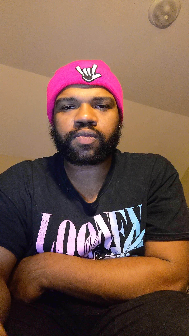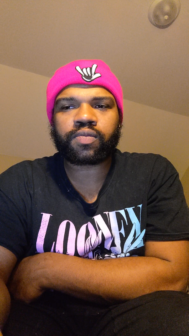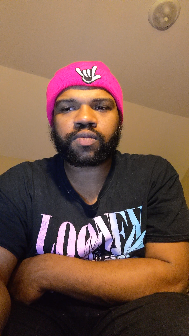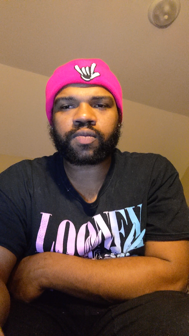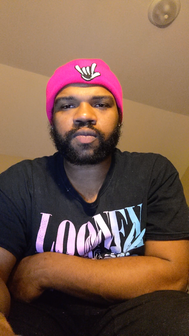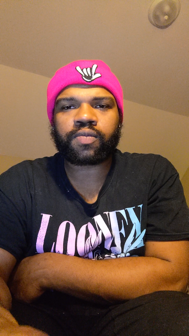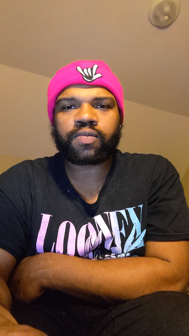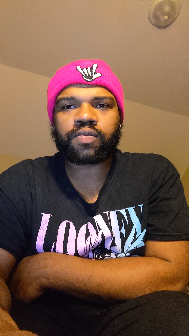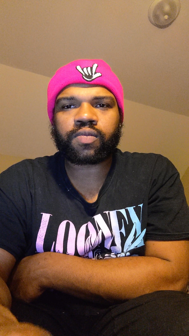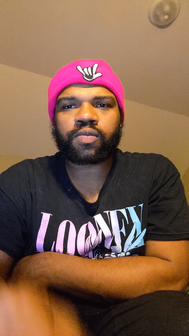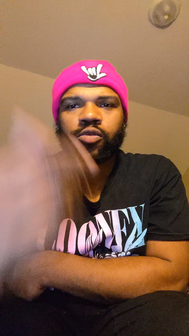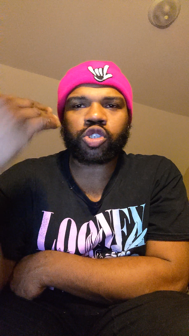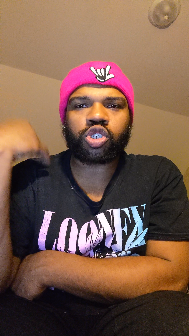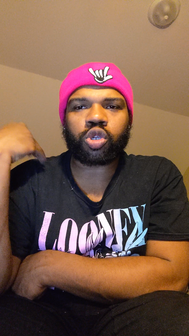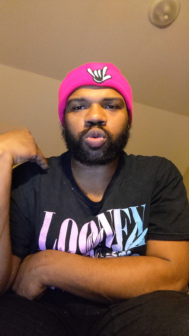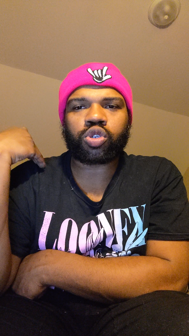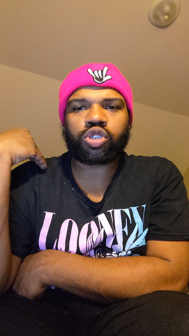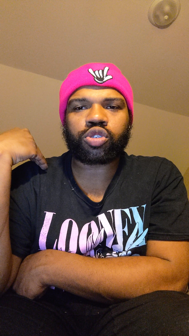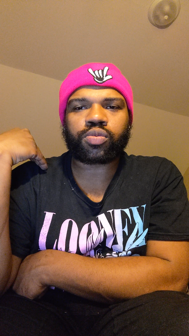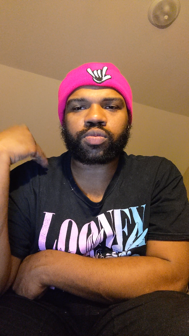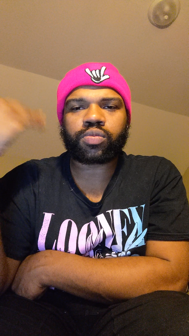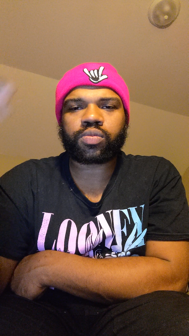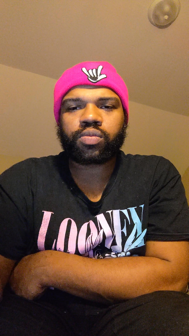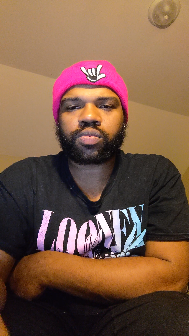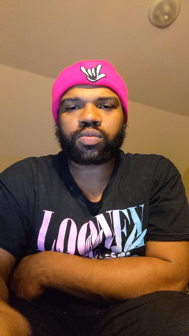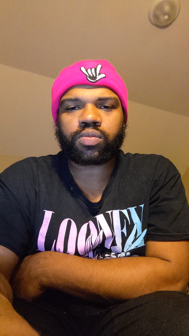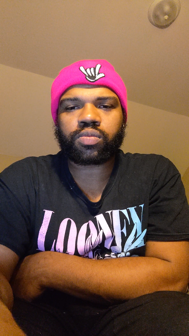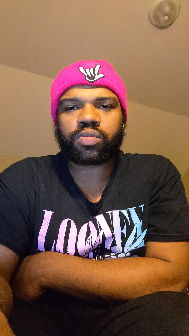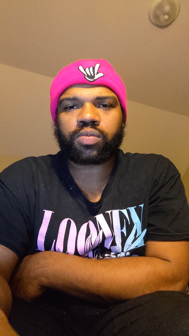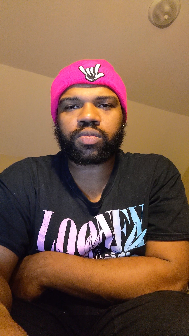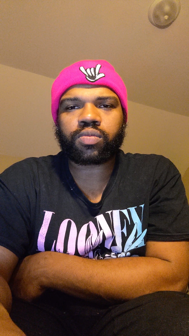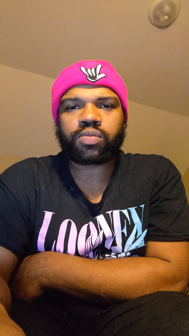shoulder